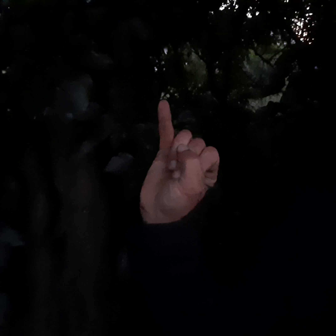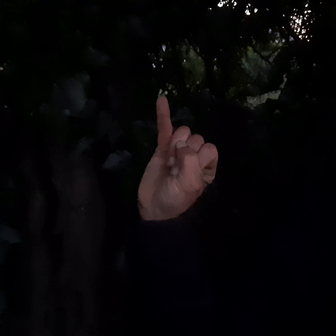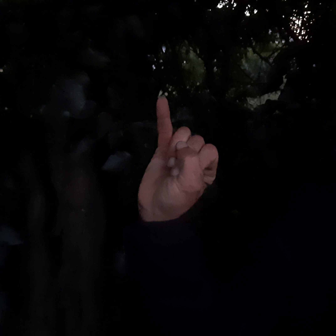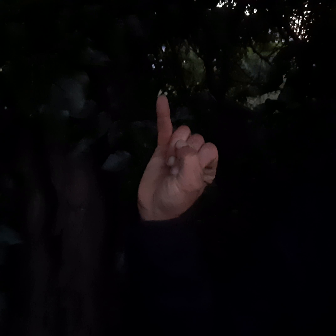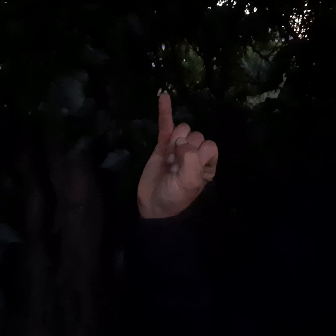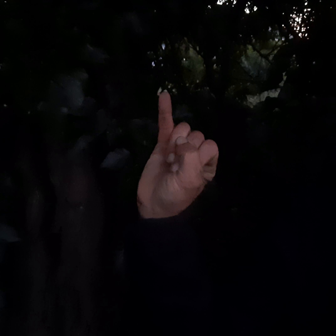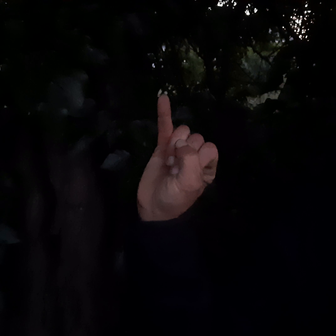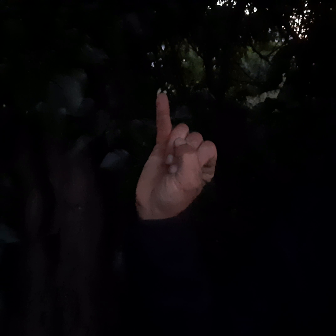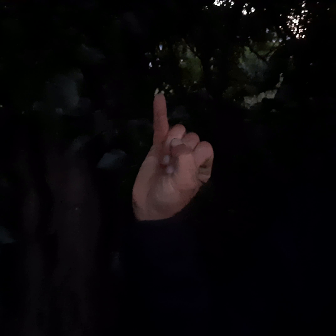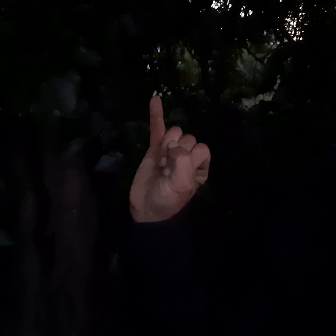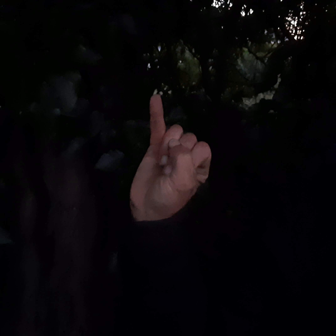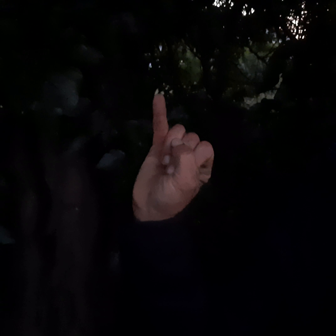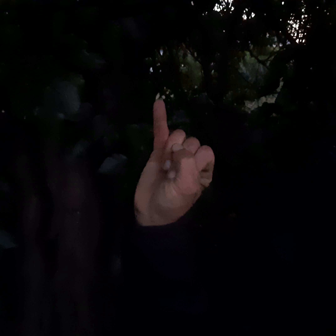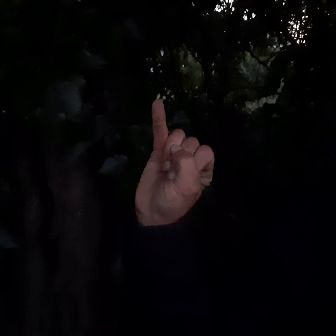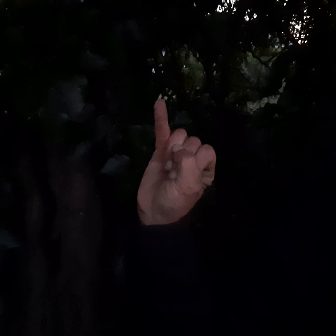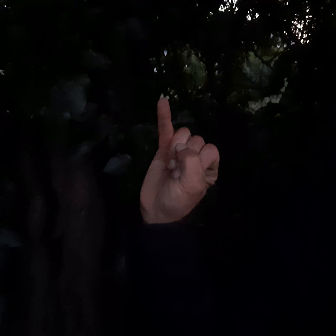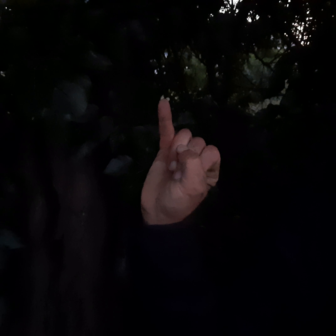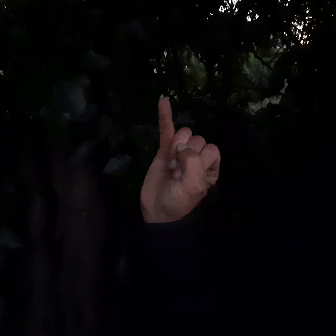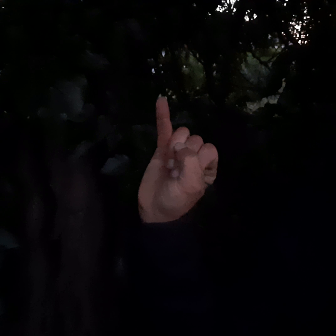І